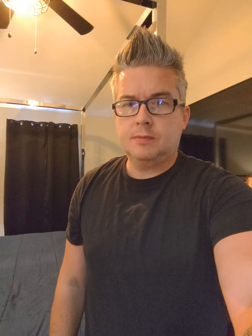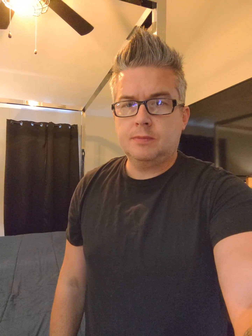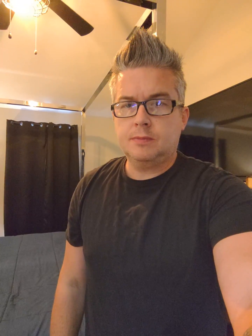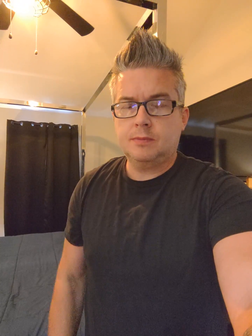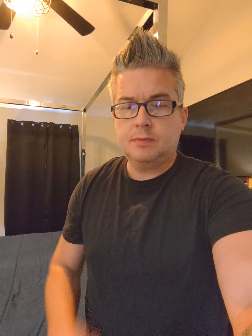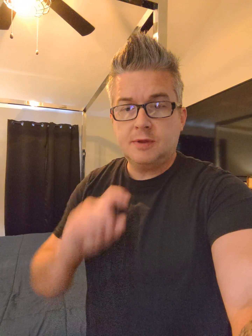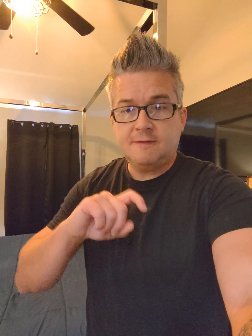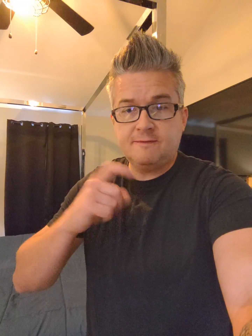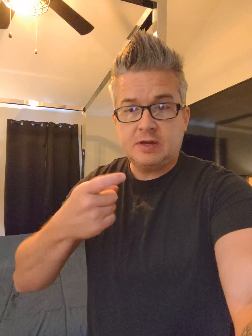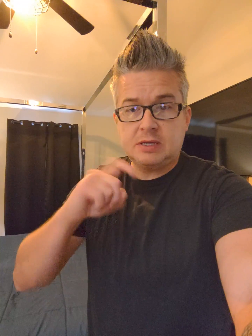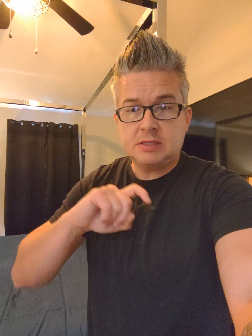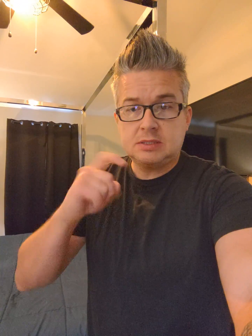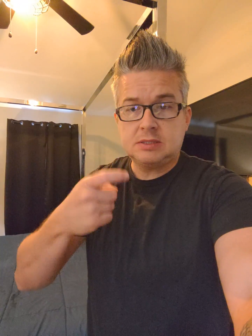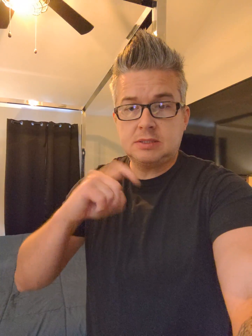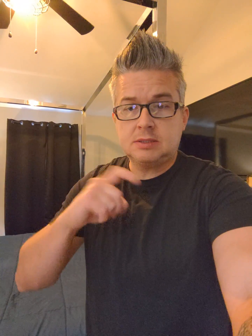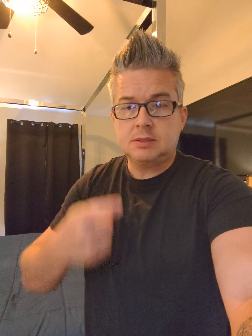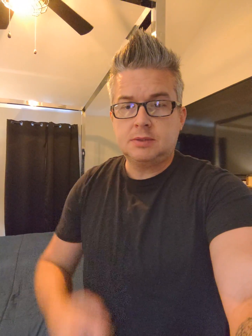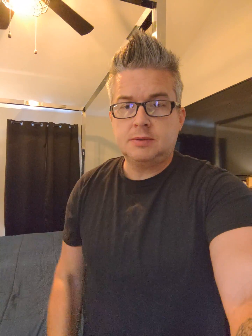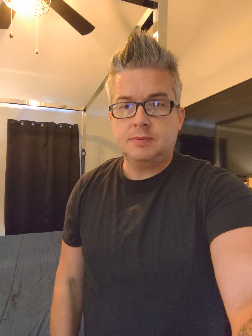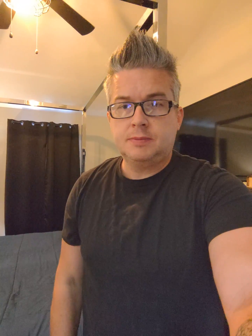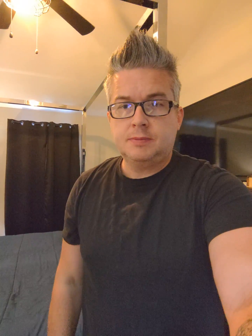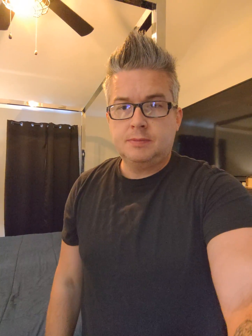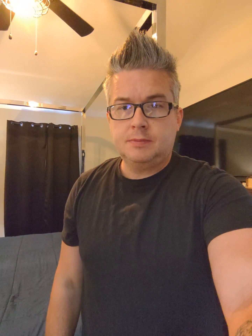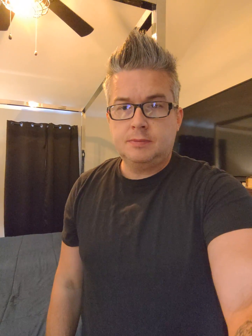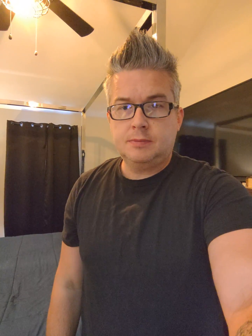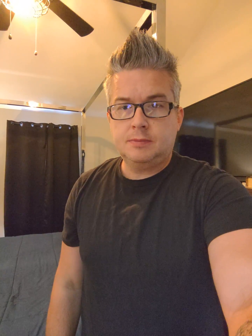friend